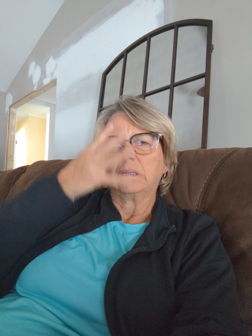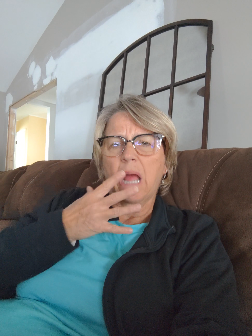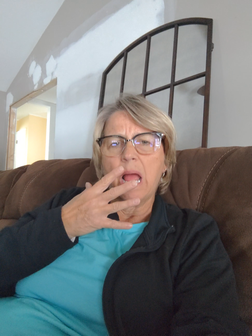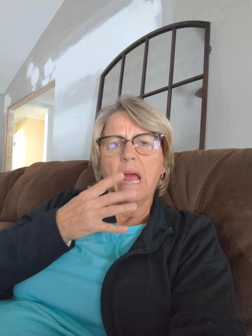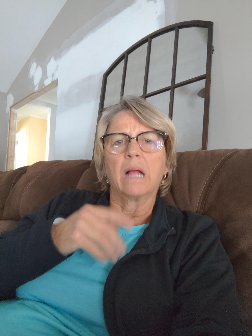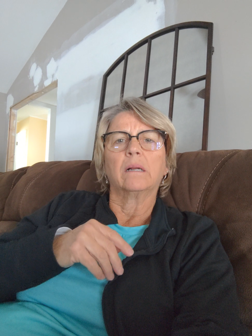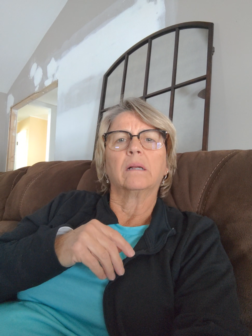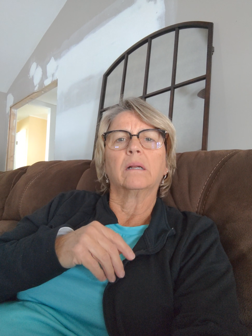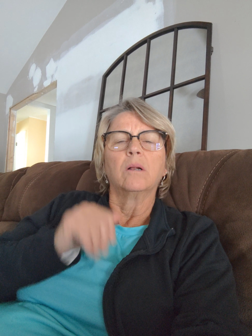sad